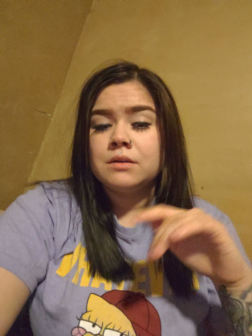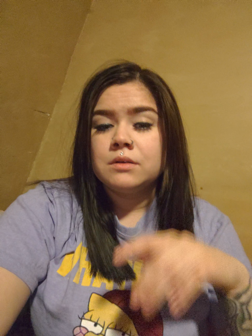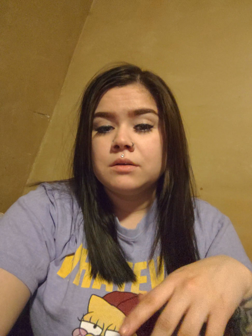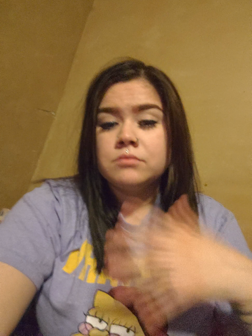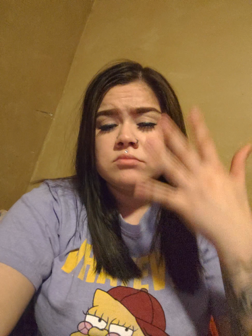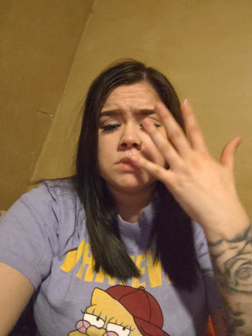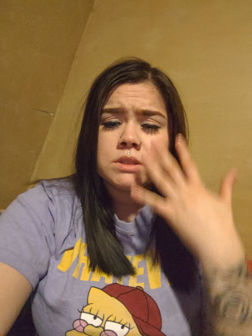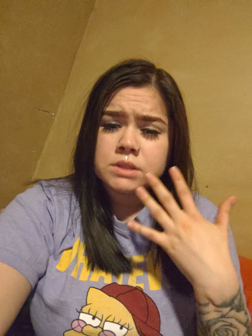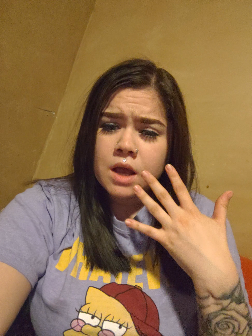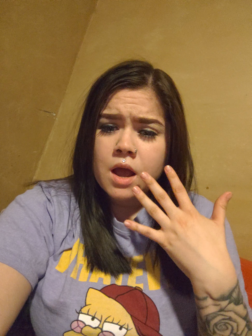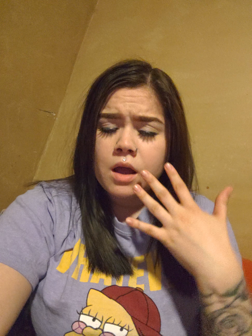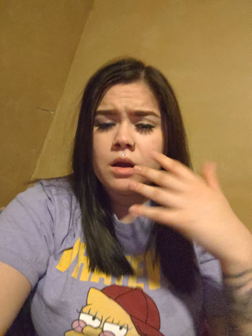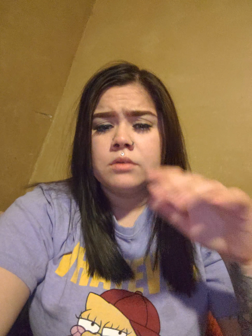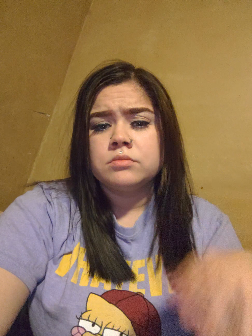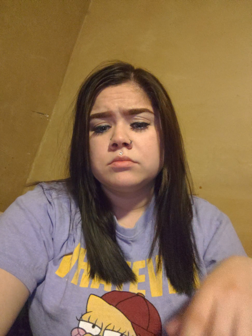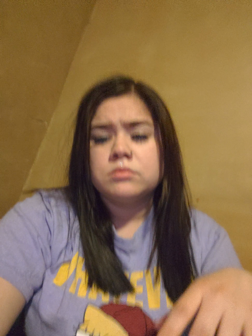sad